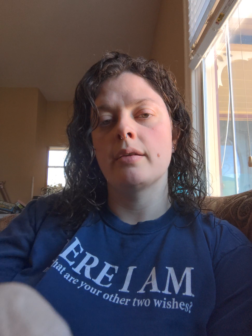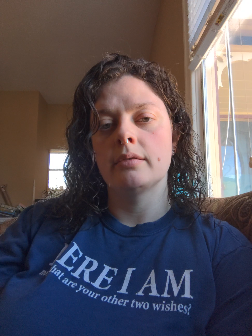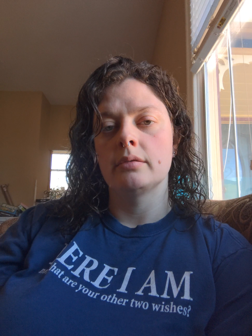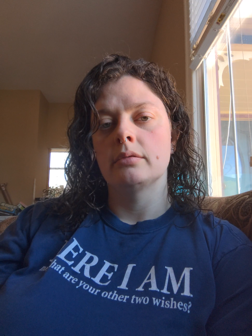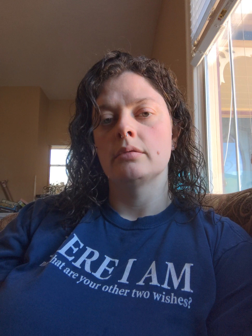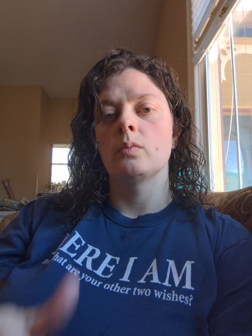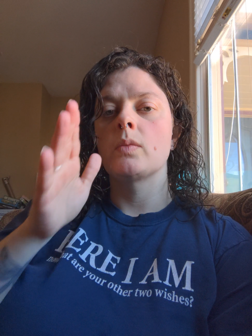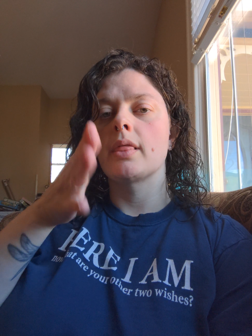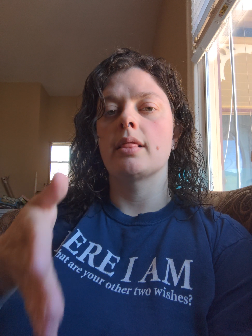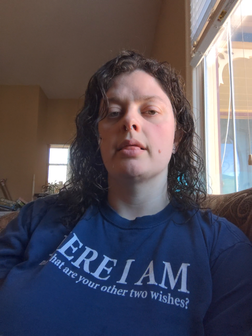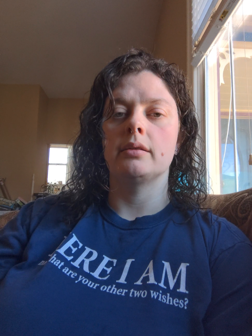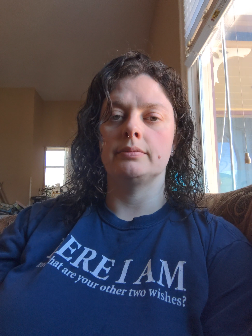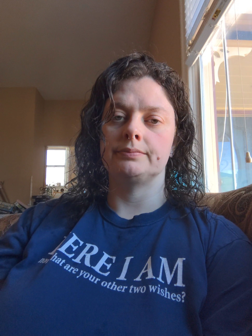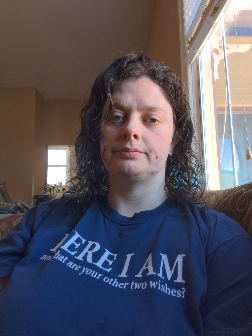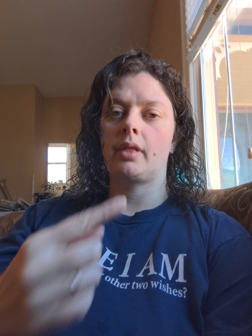will